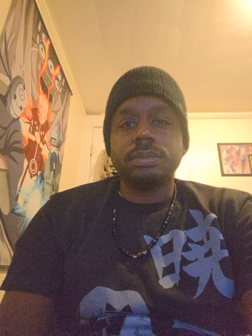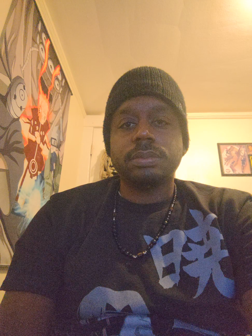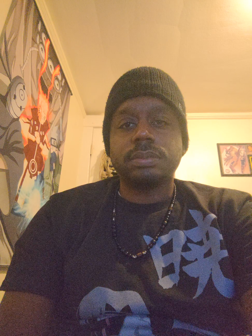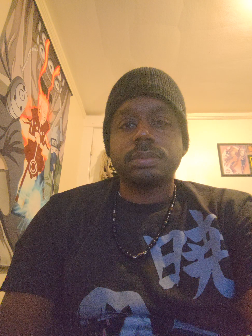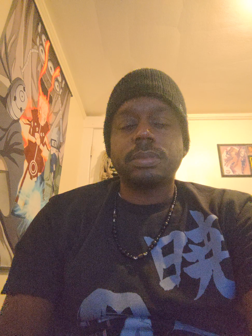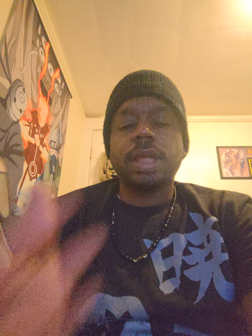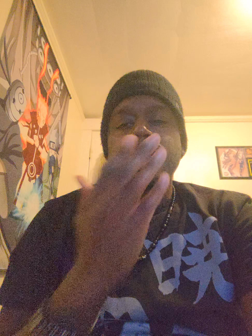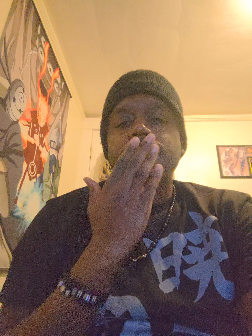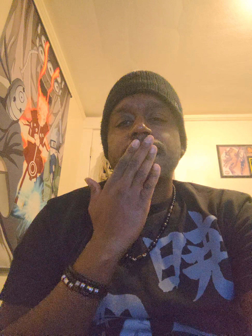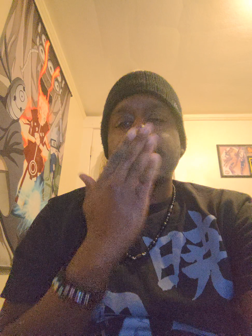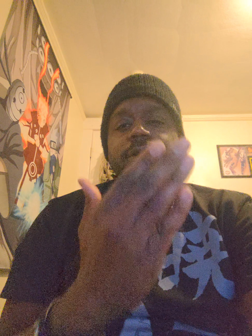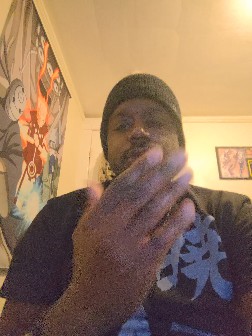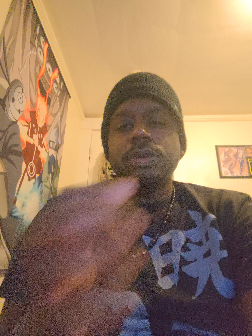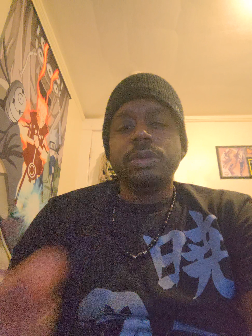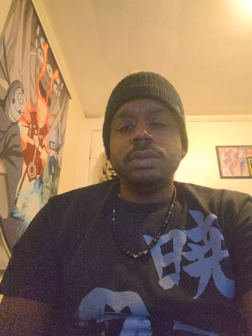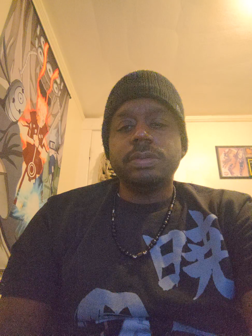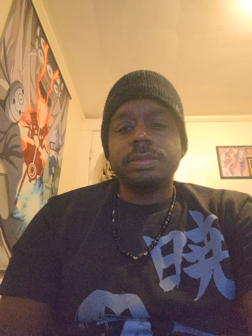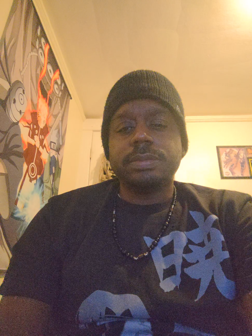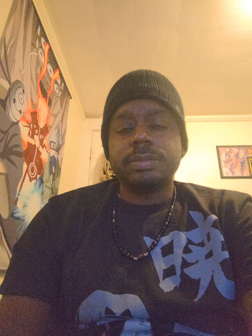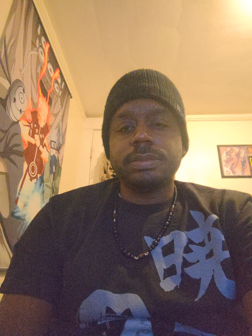thank you